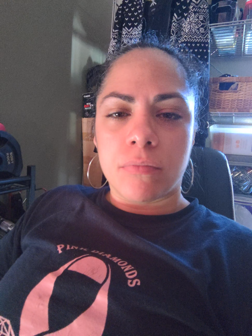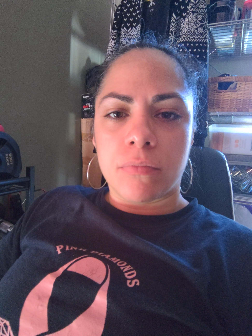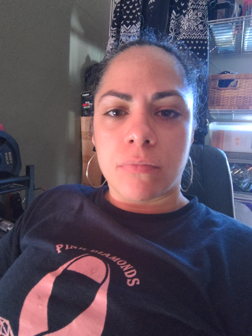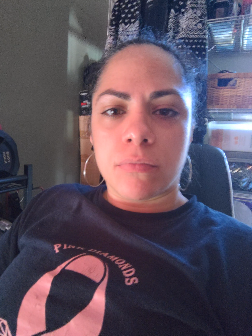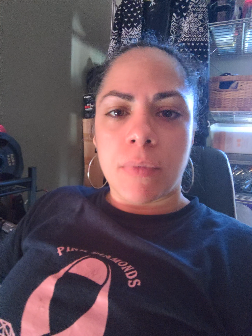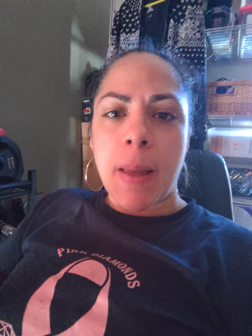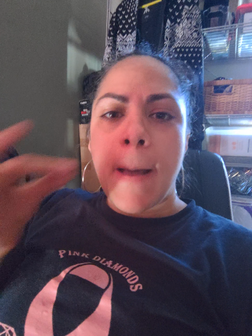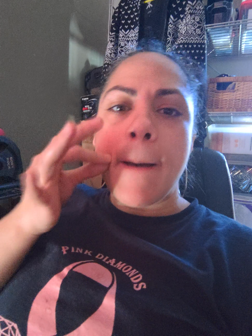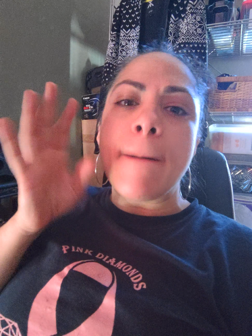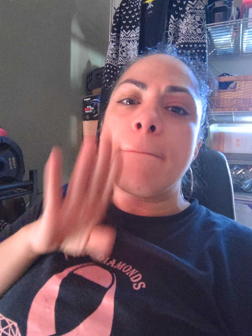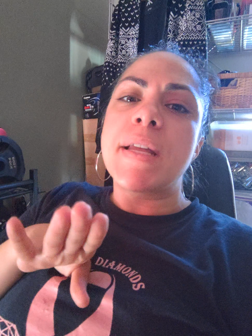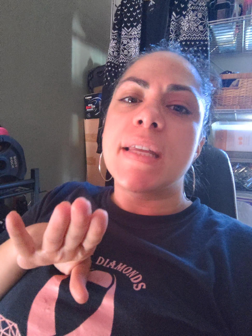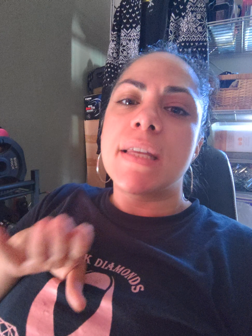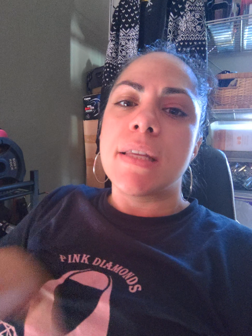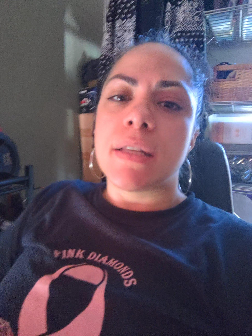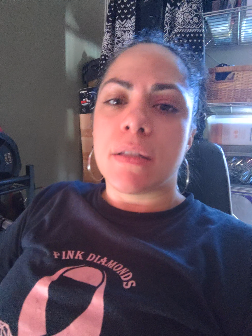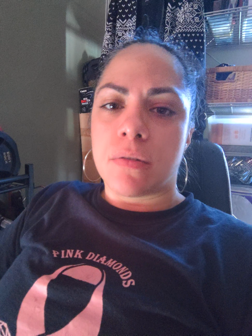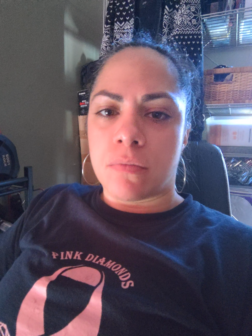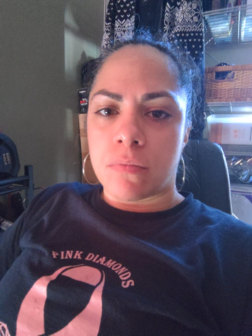bee